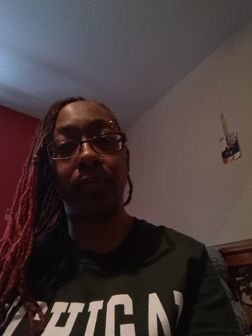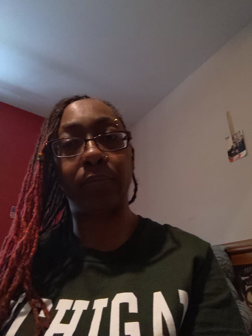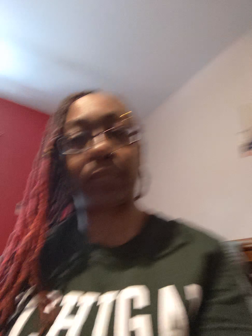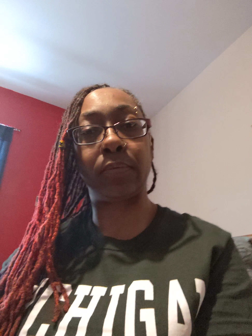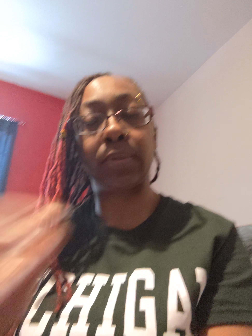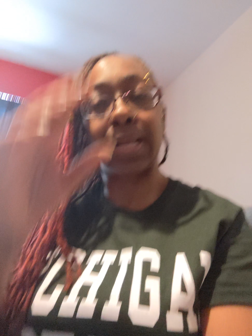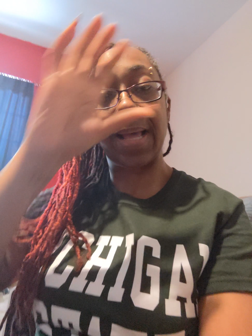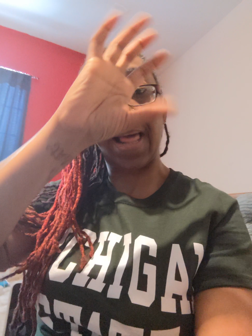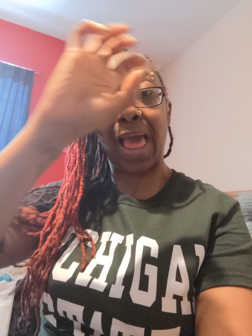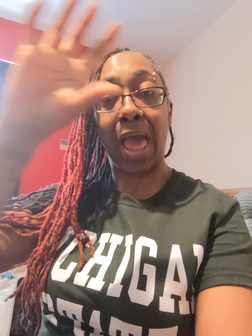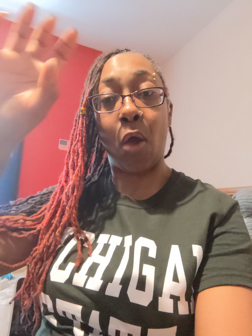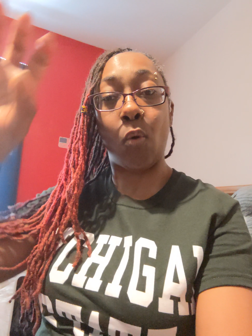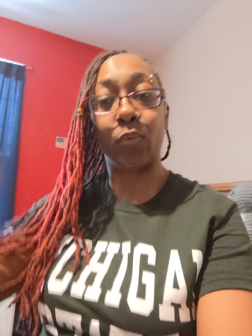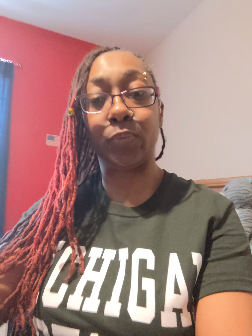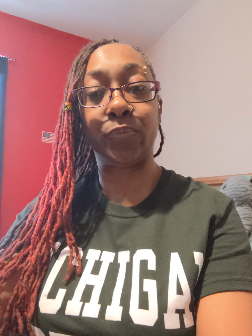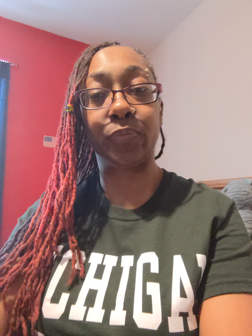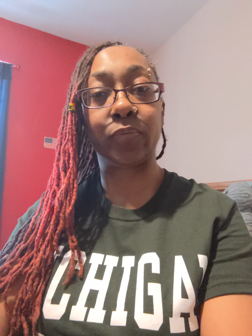cloud